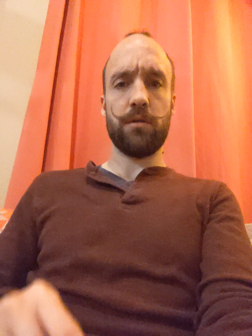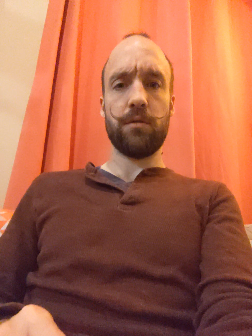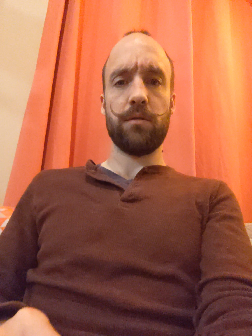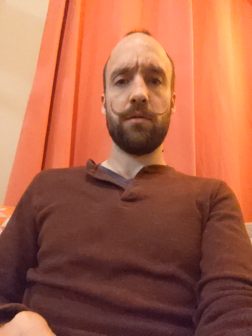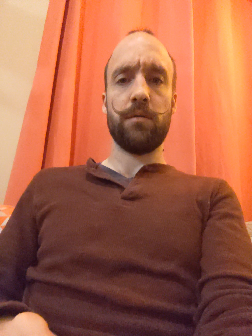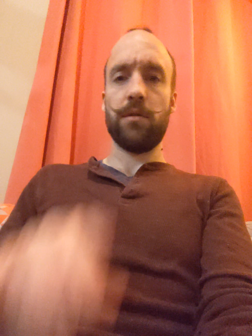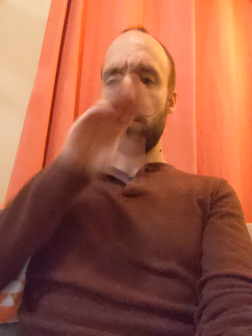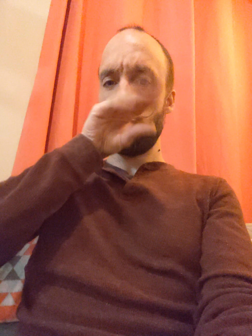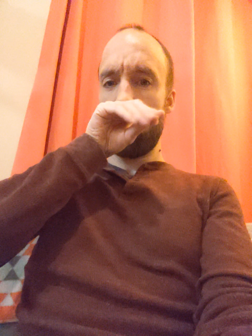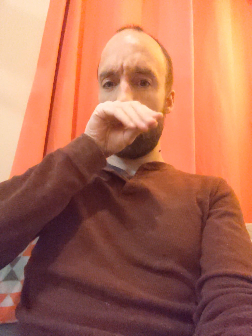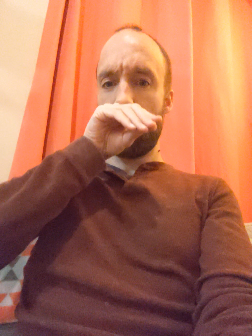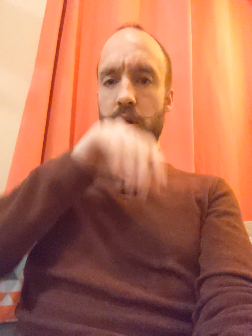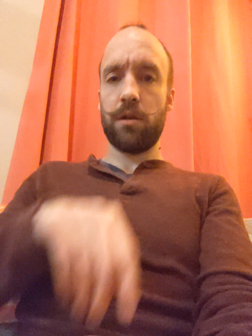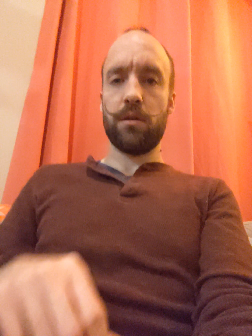goose